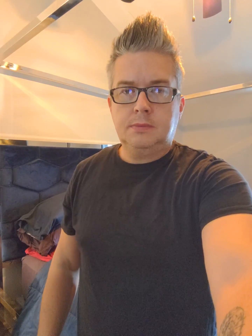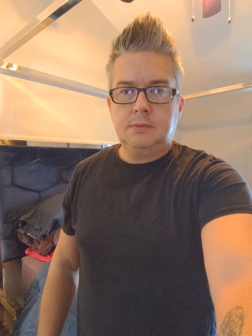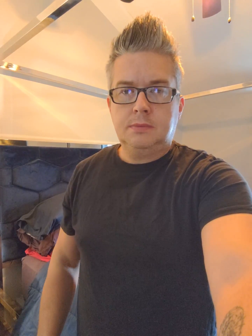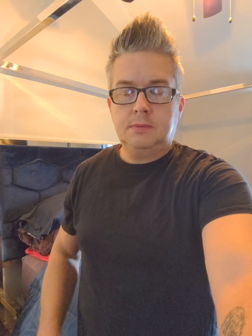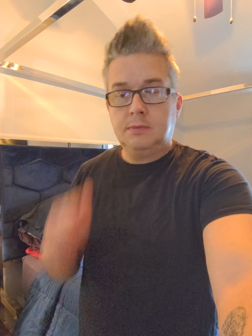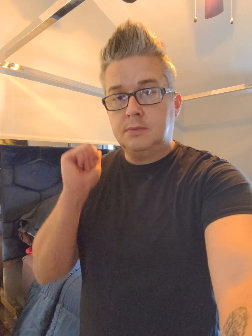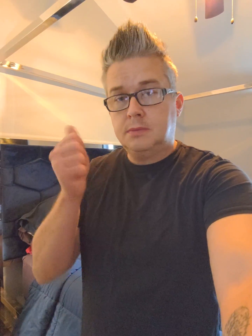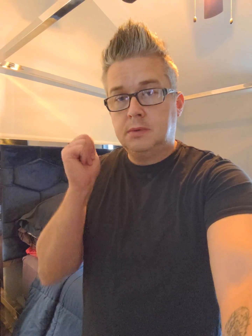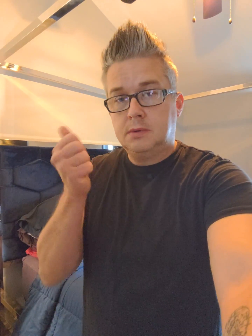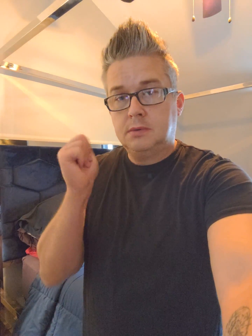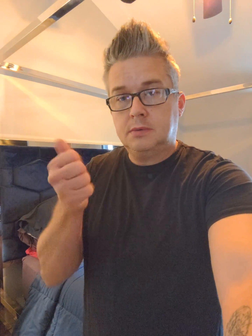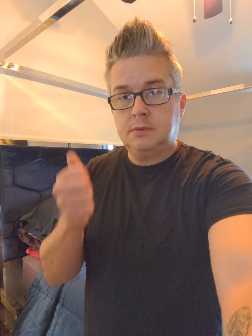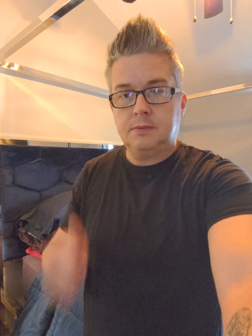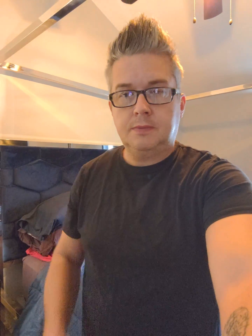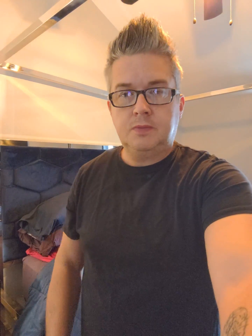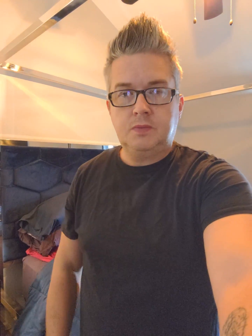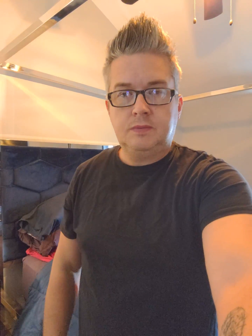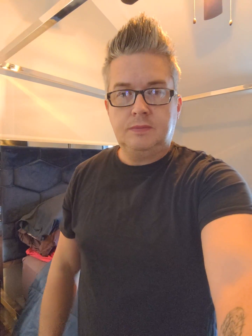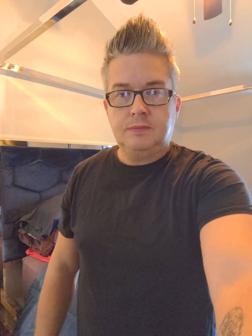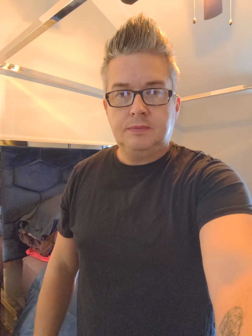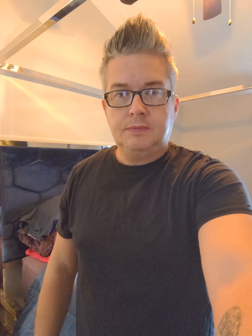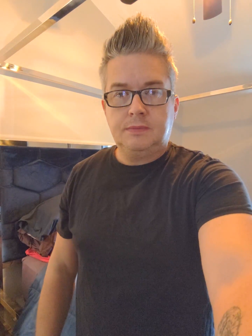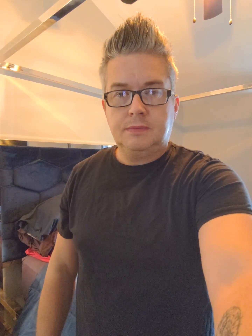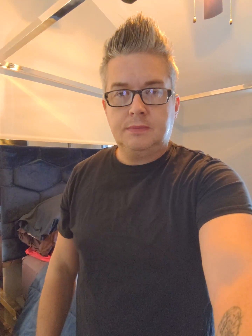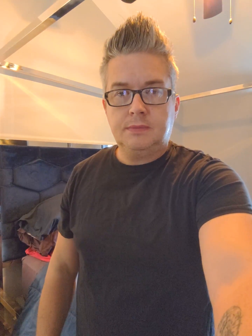bat